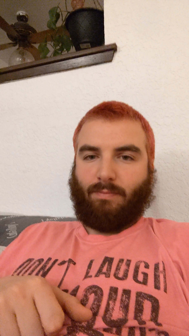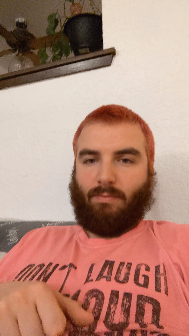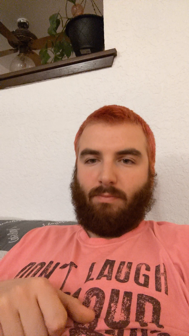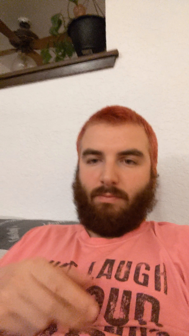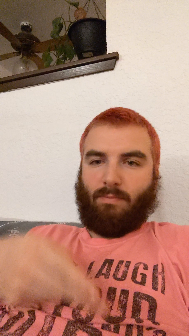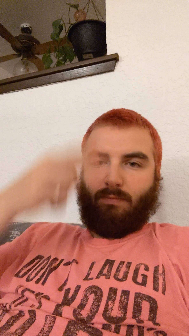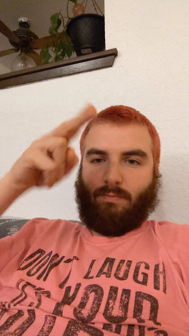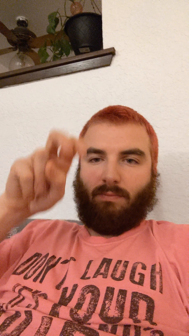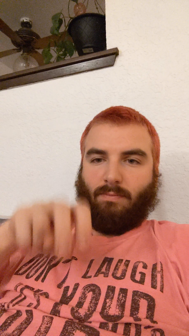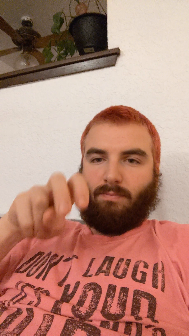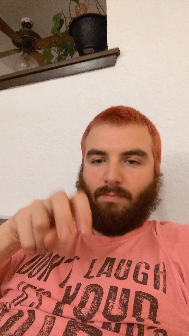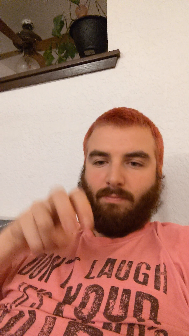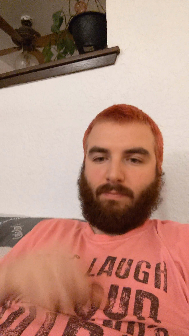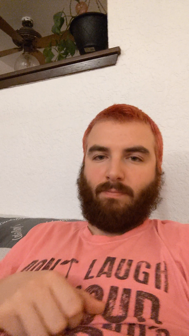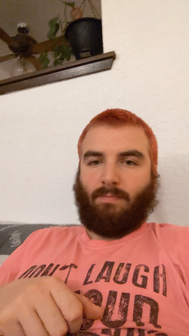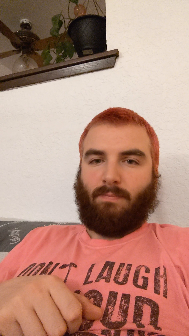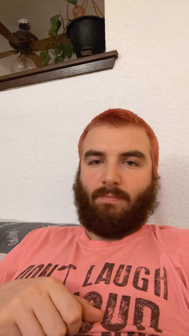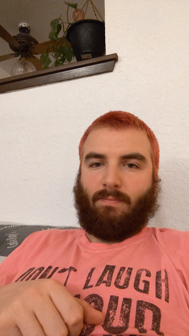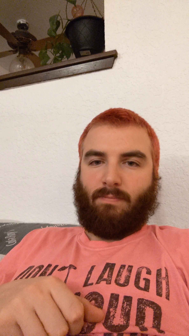high chair